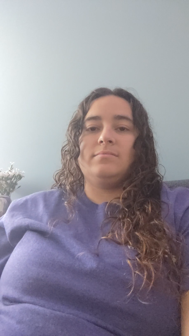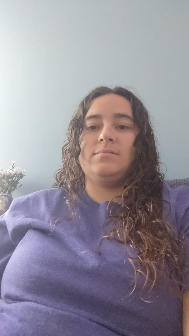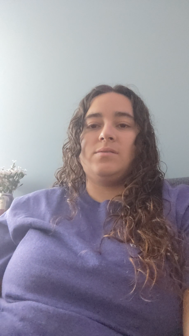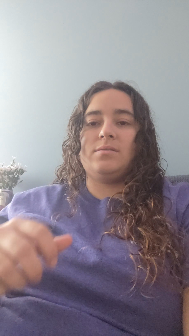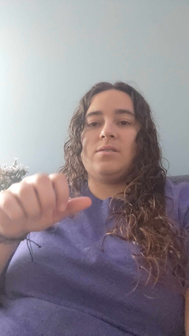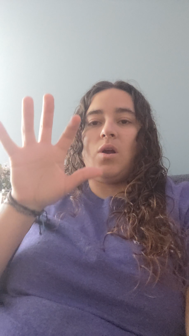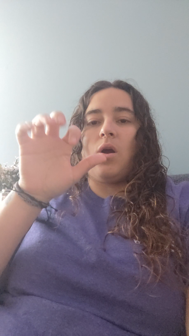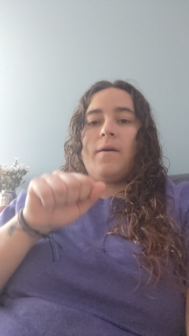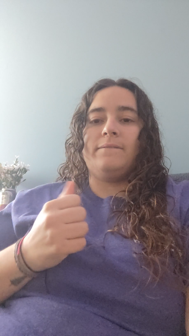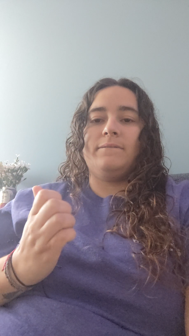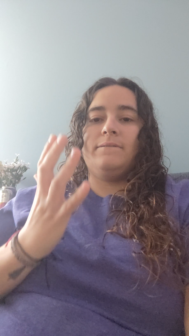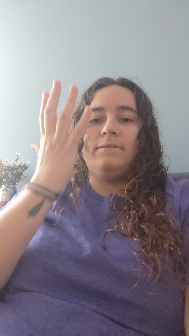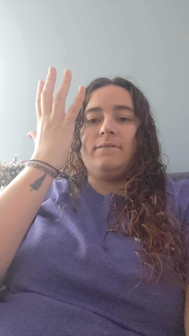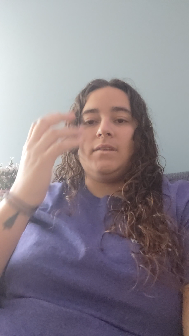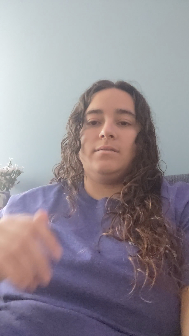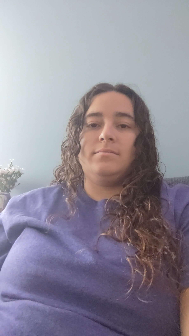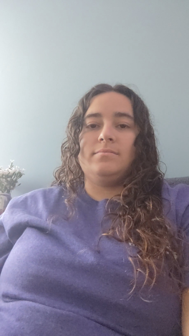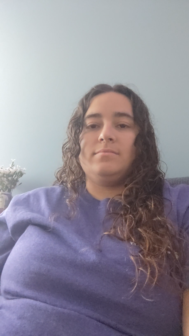gloves